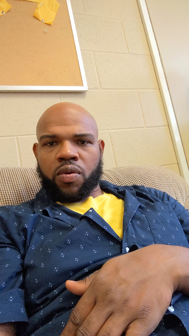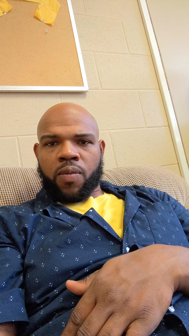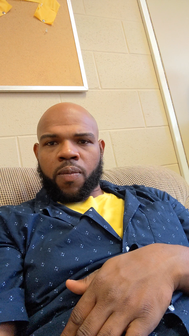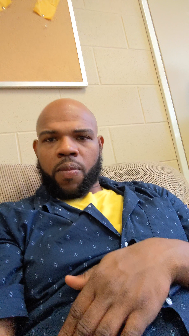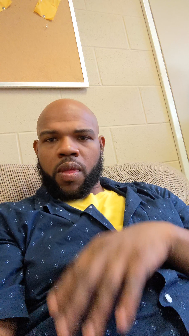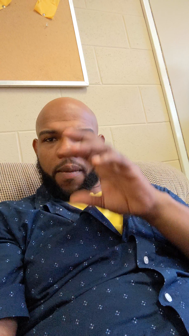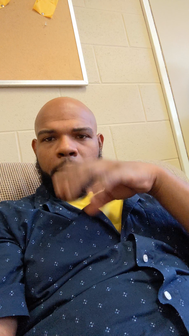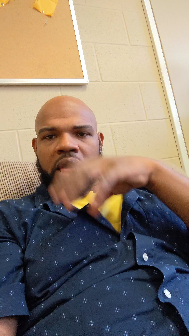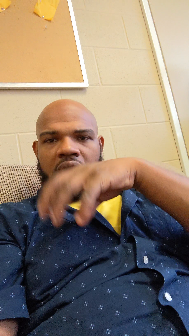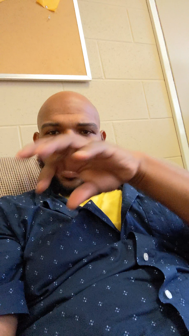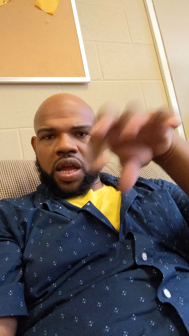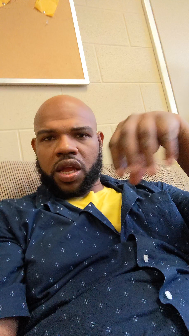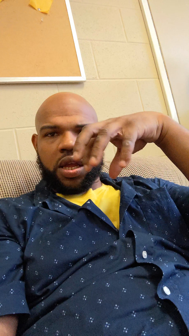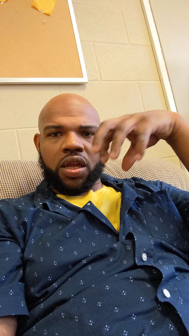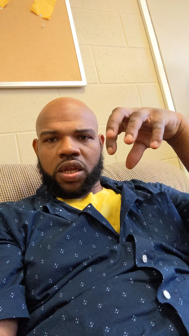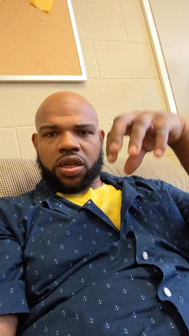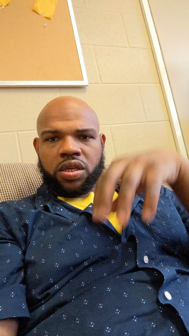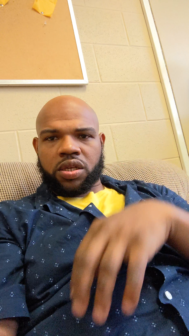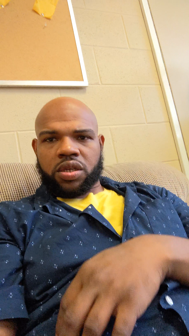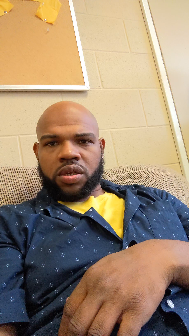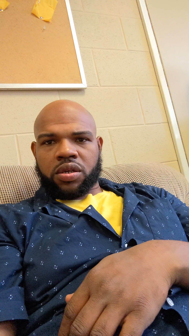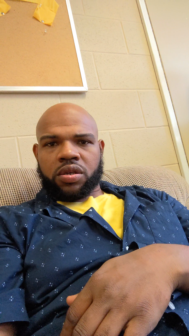block